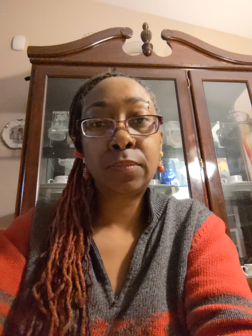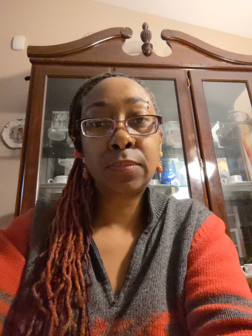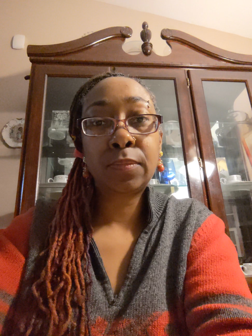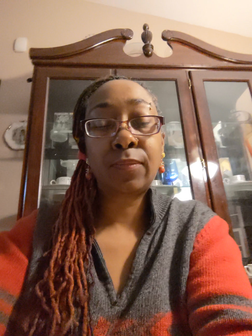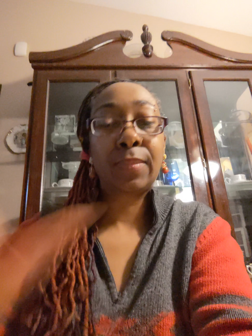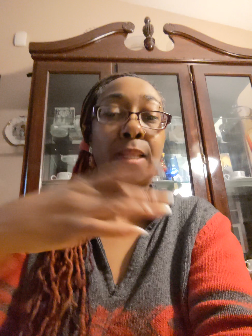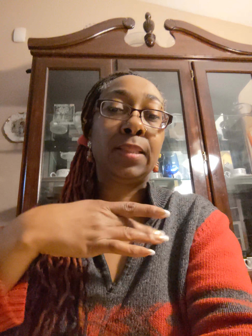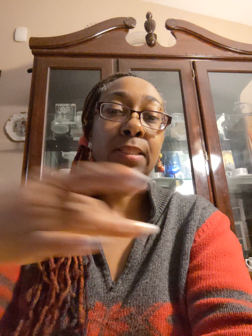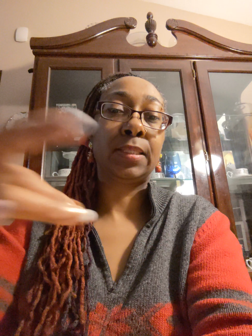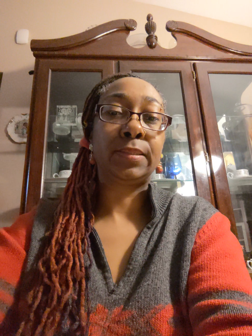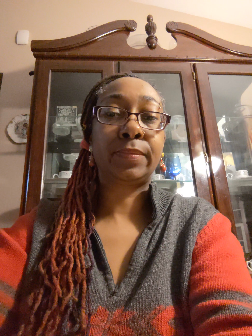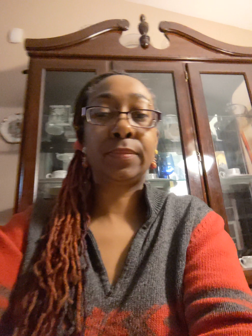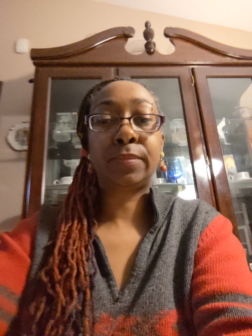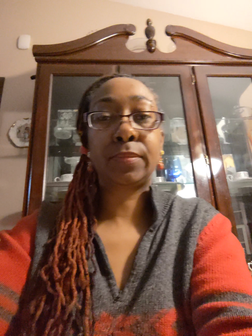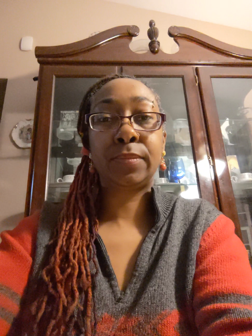like